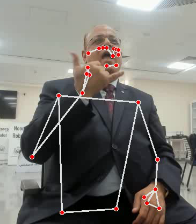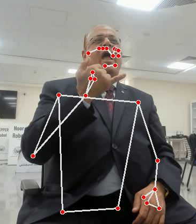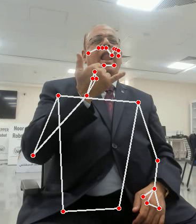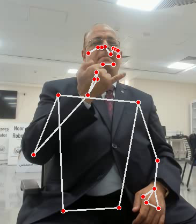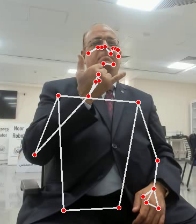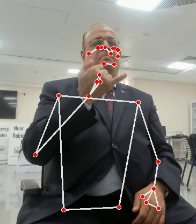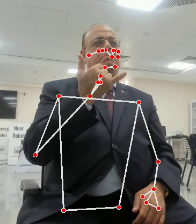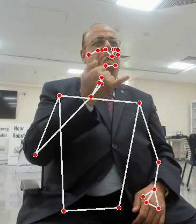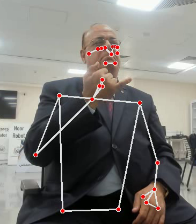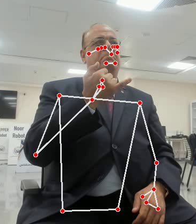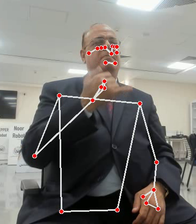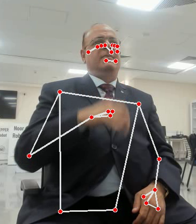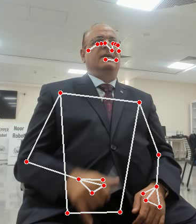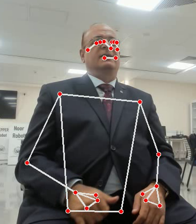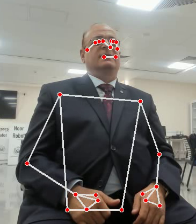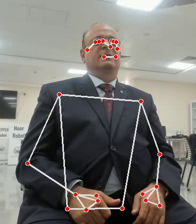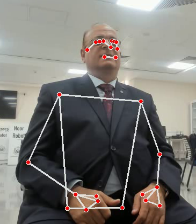alam